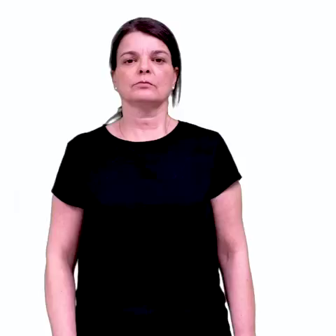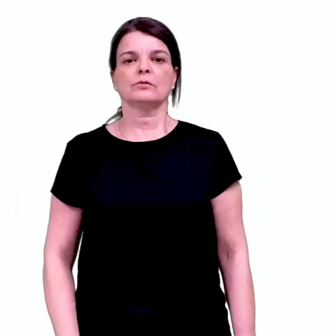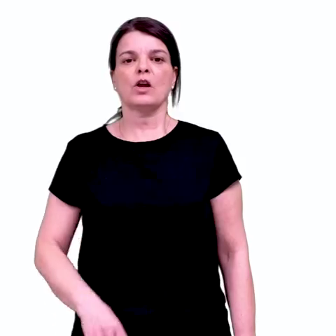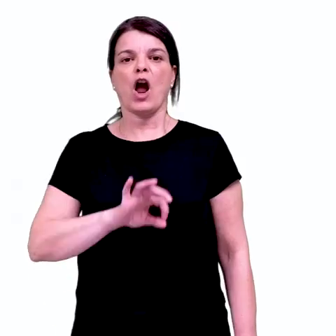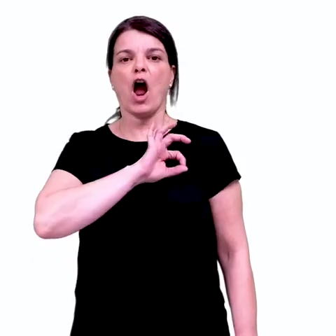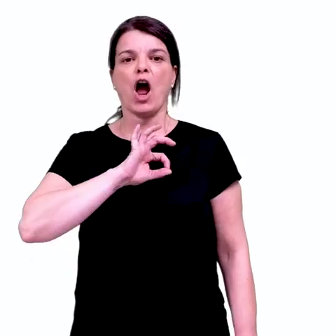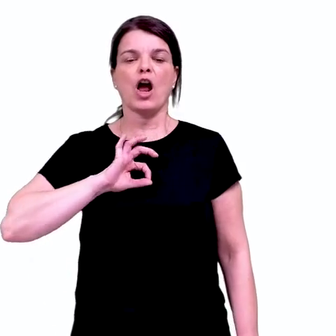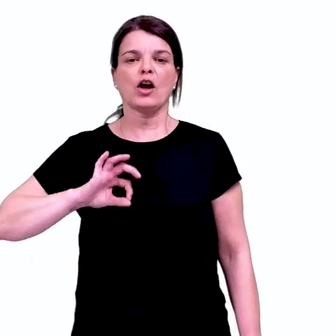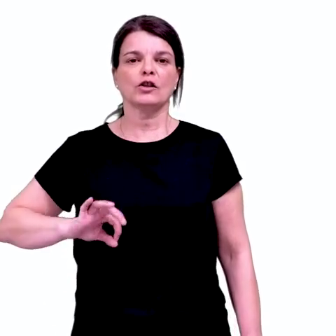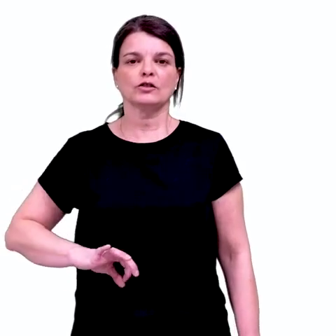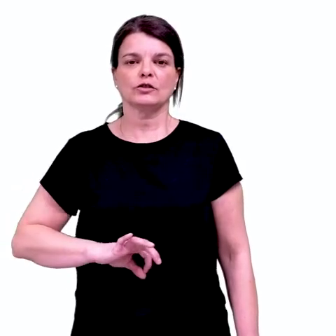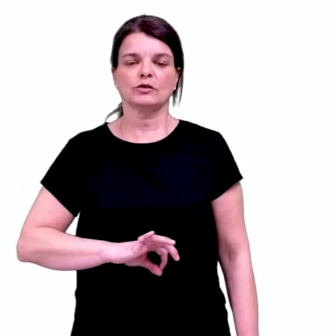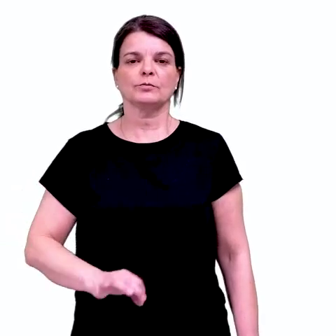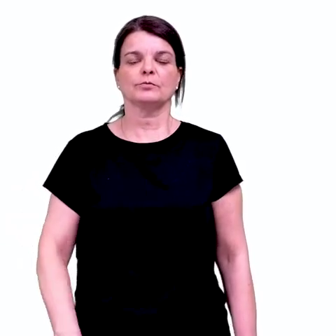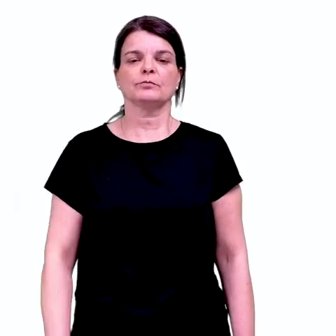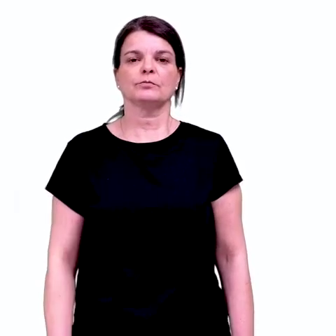mancha pecho